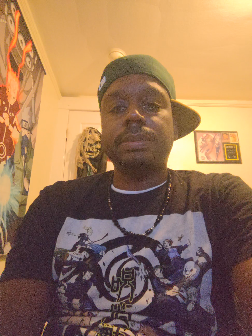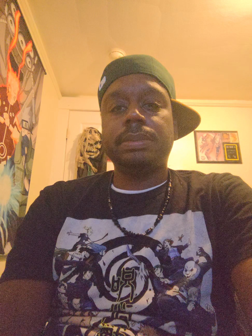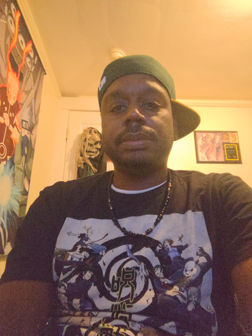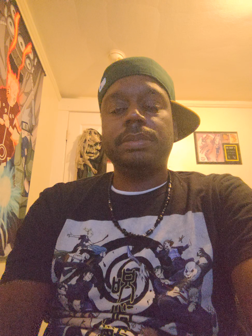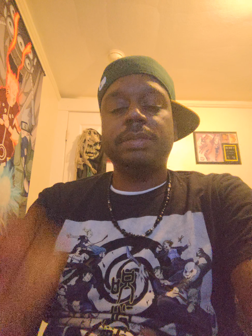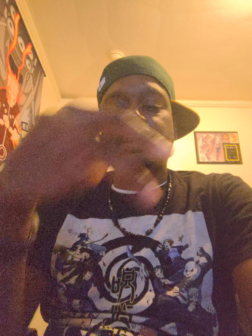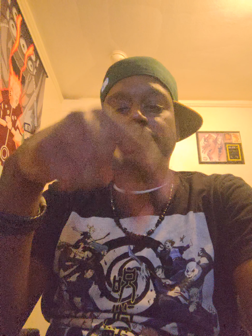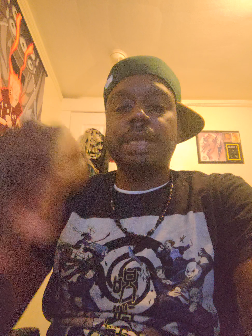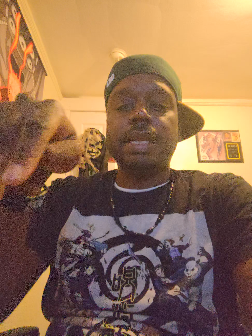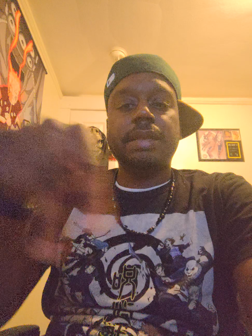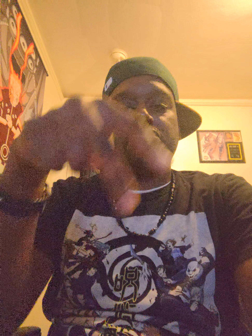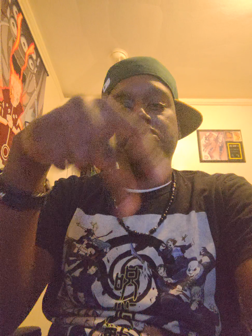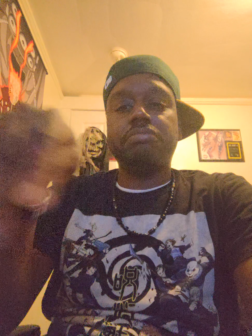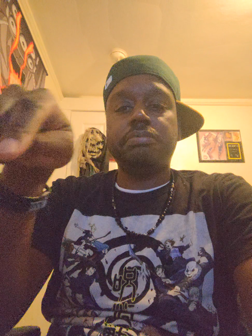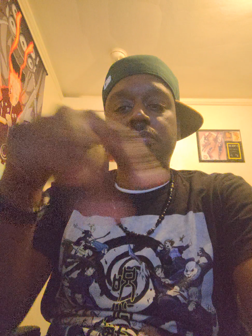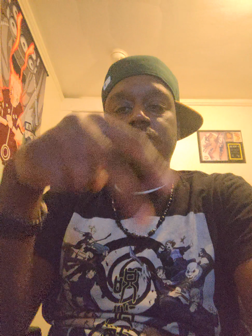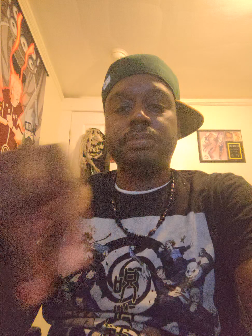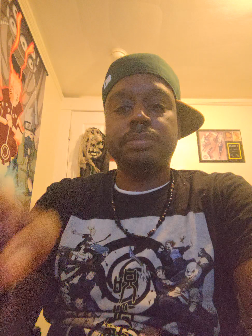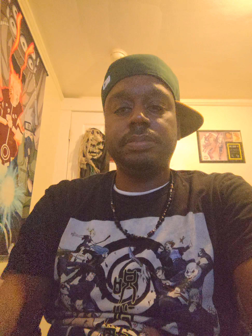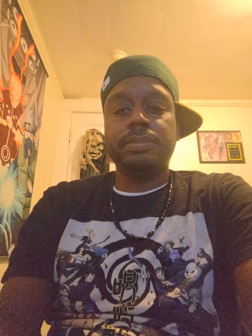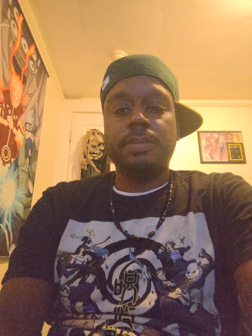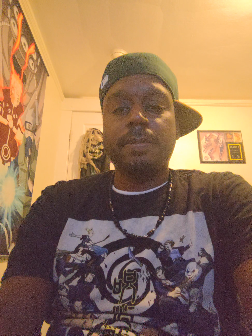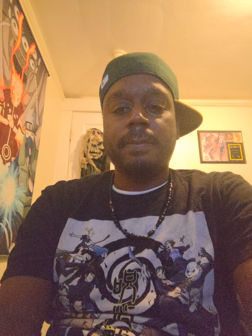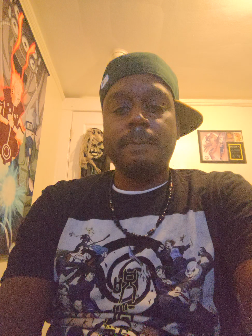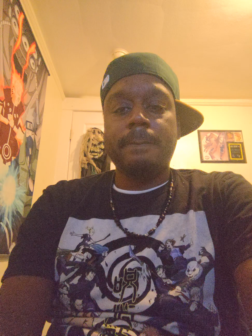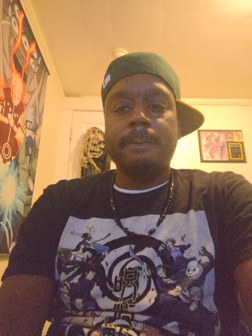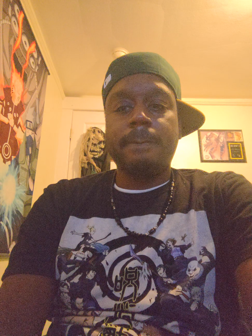dance